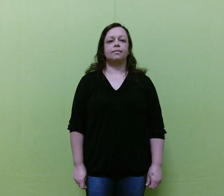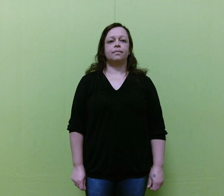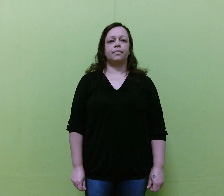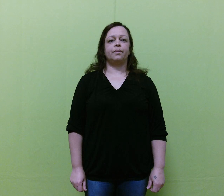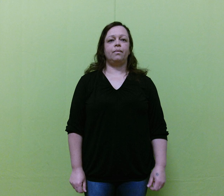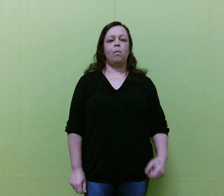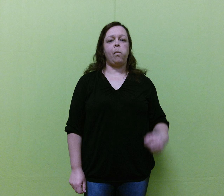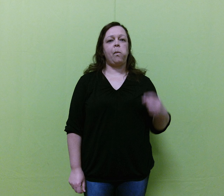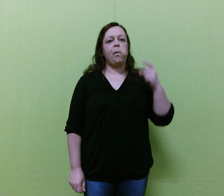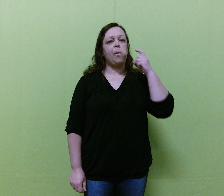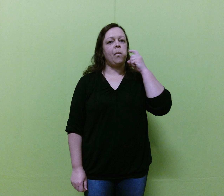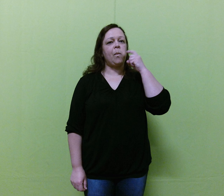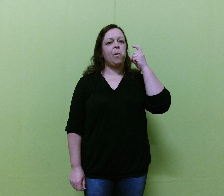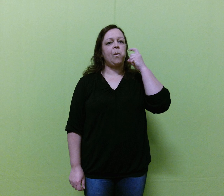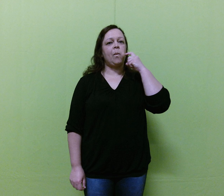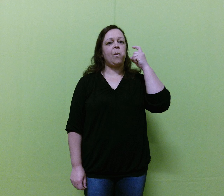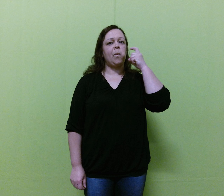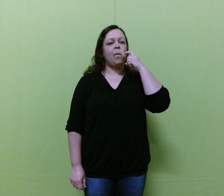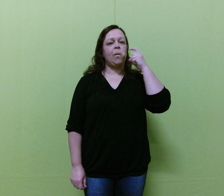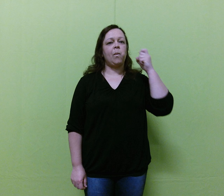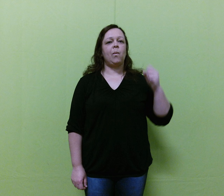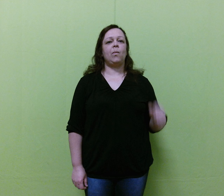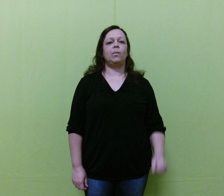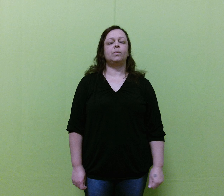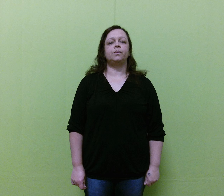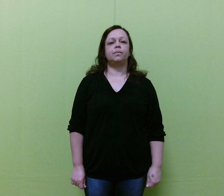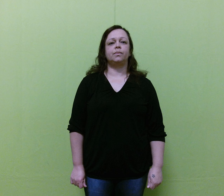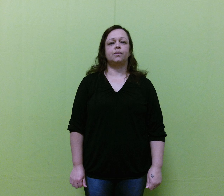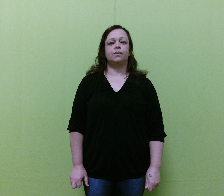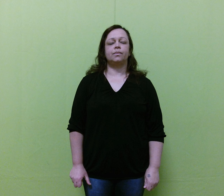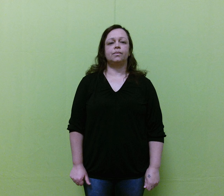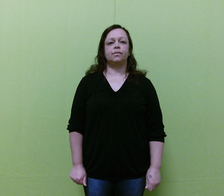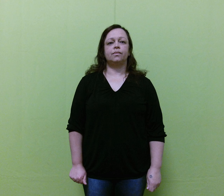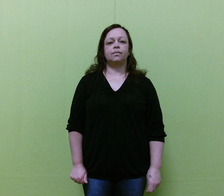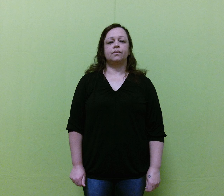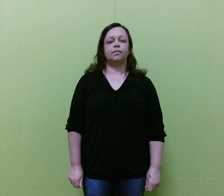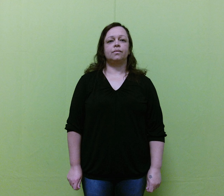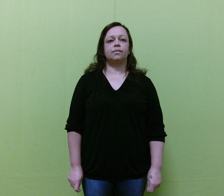bala